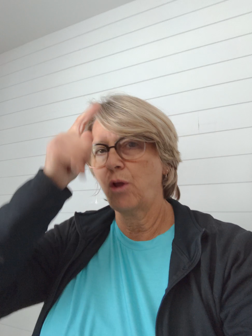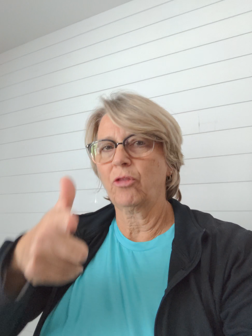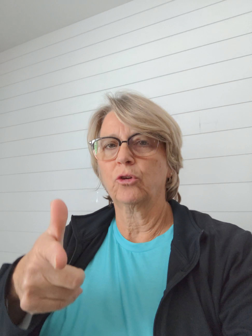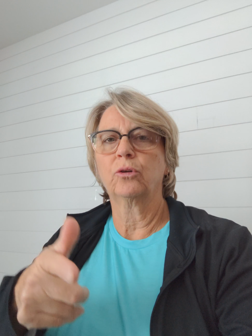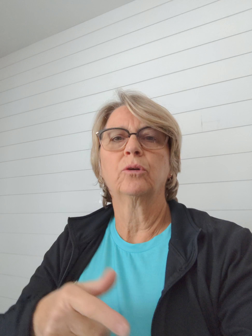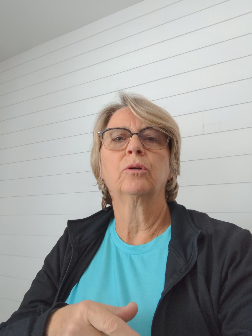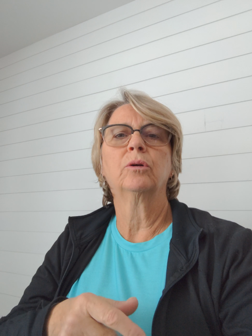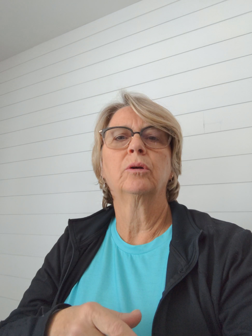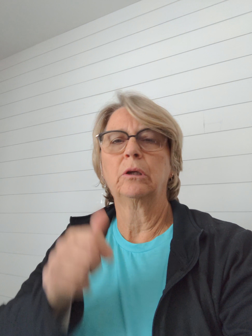brother